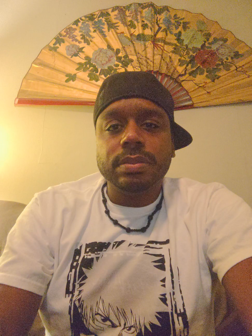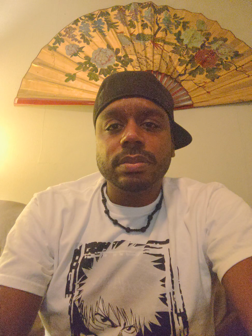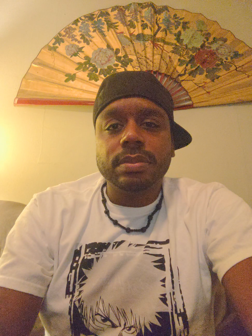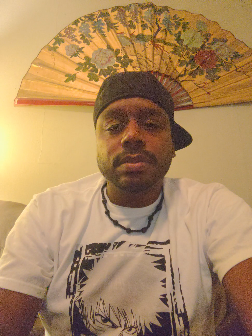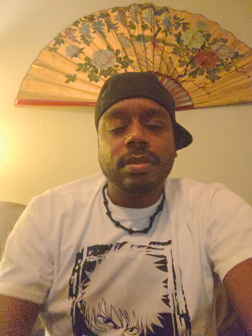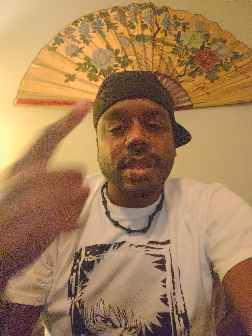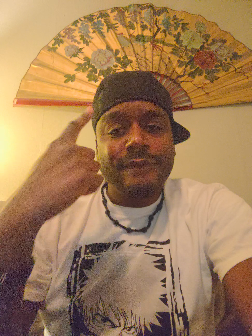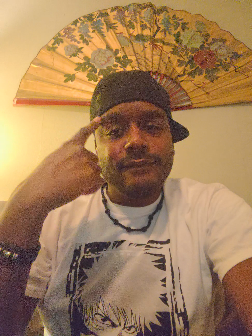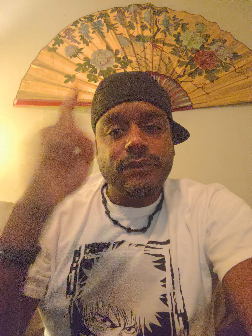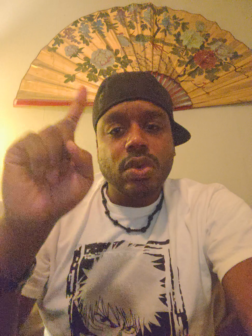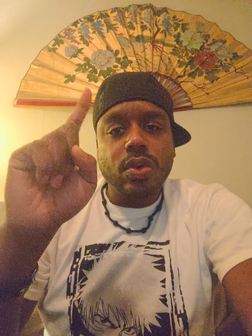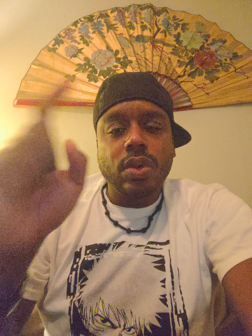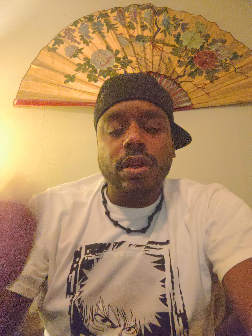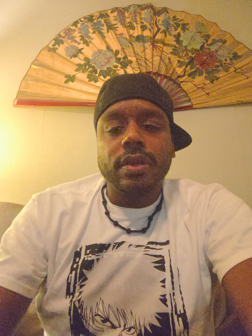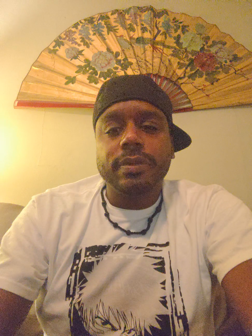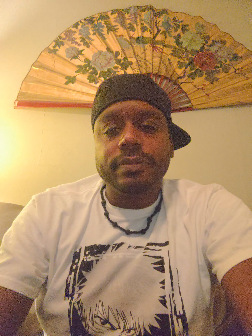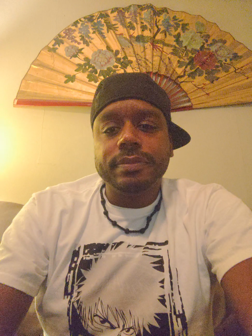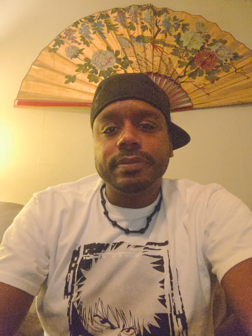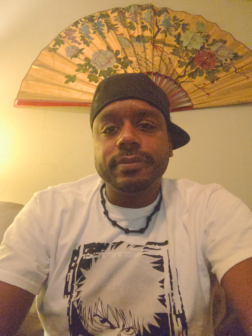for